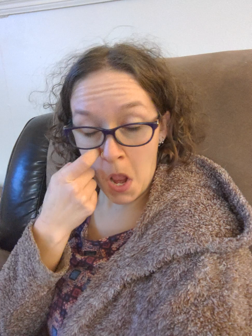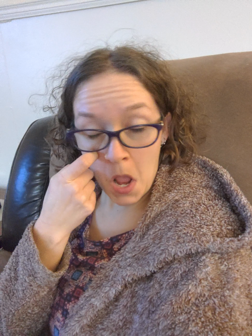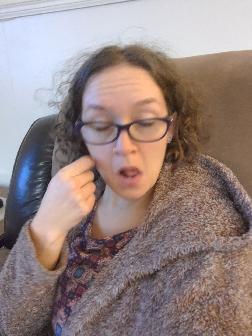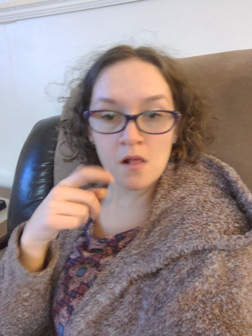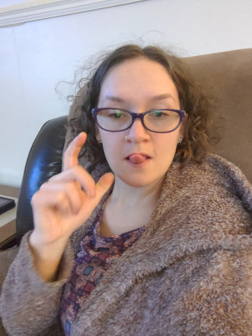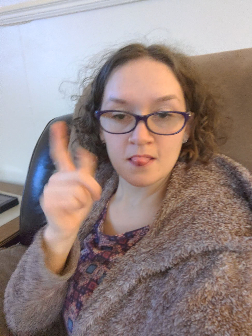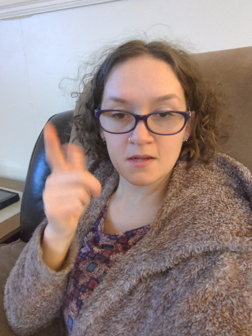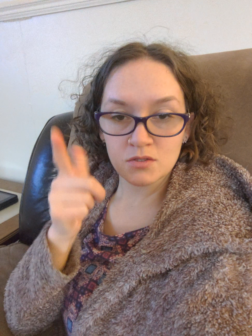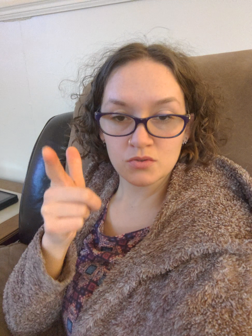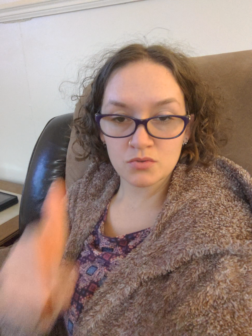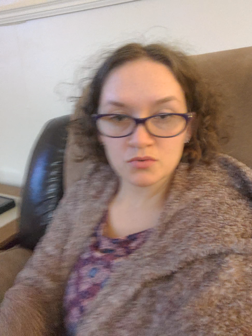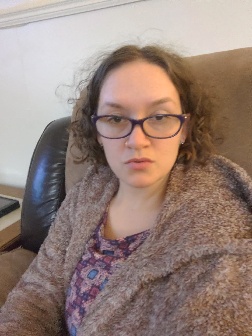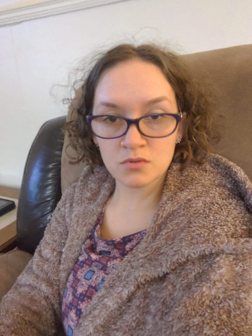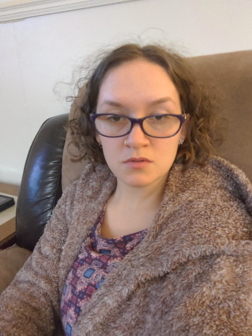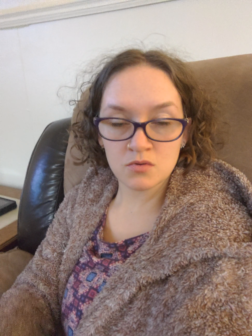later